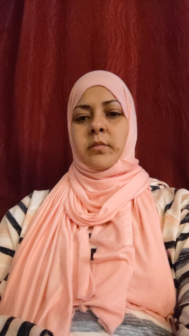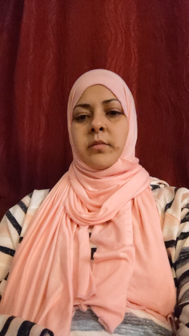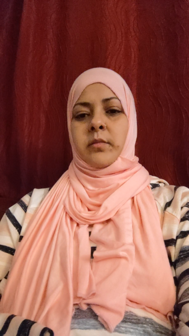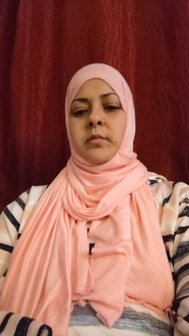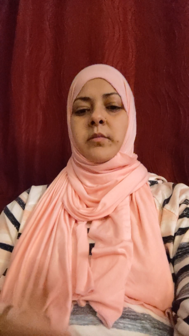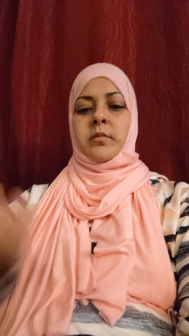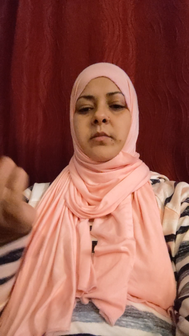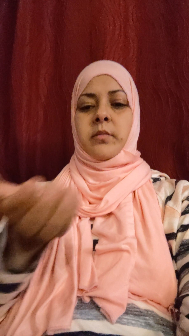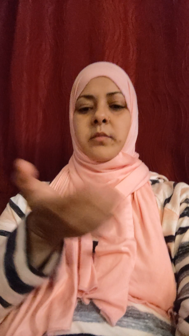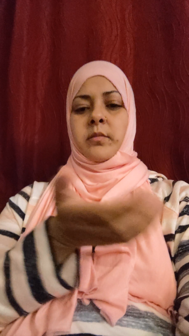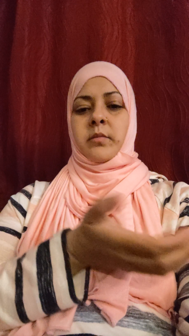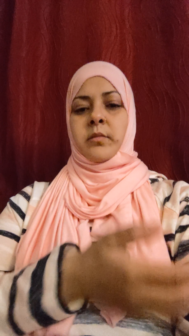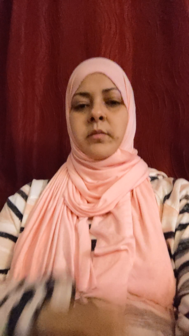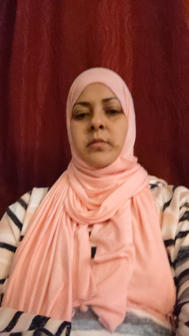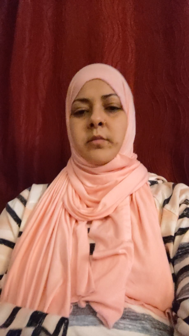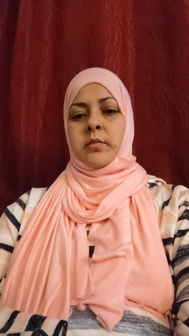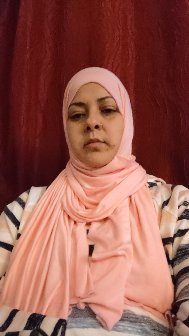carry